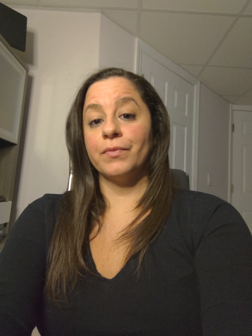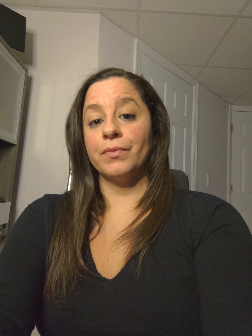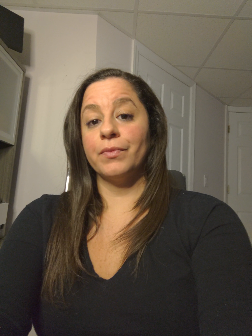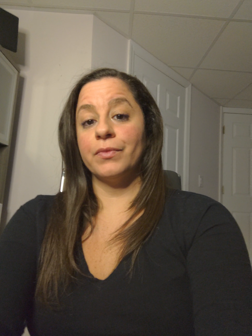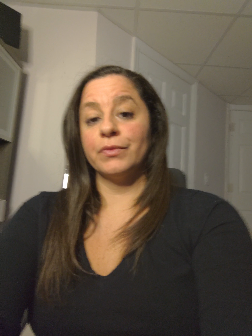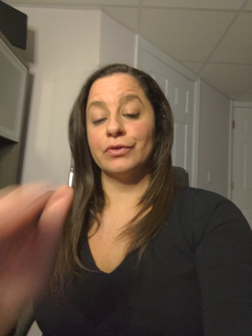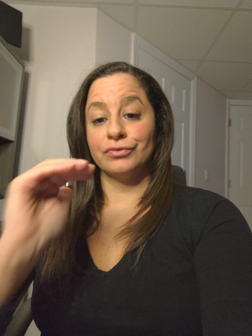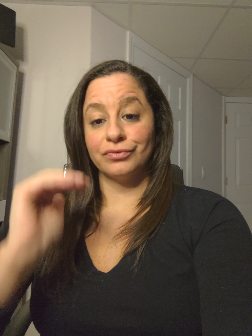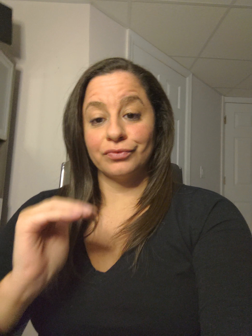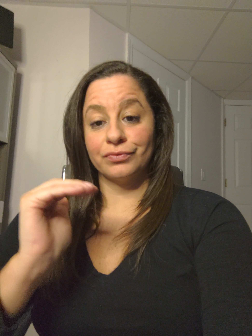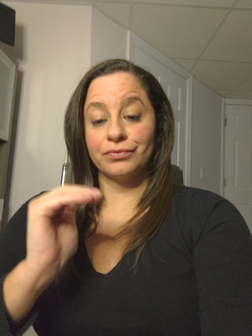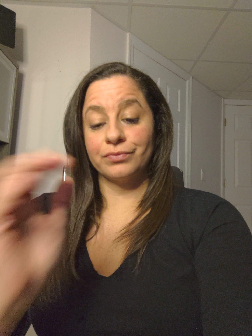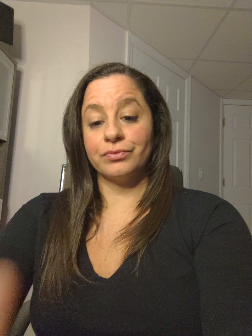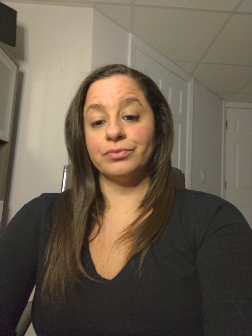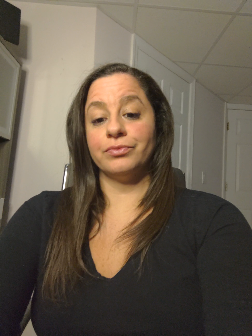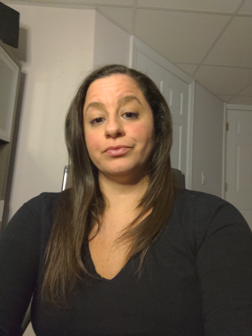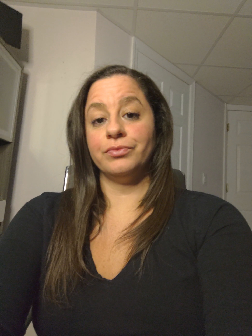child